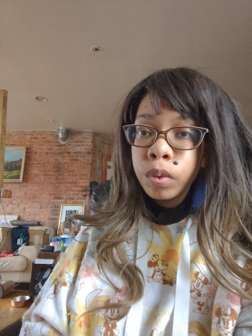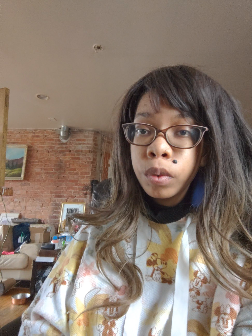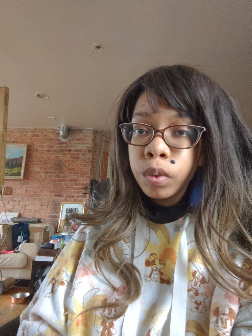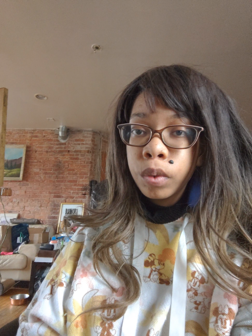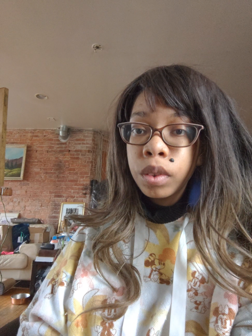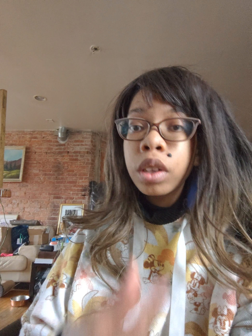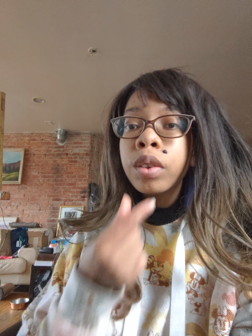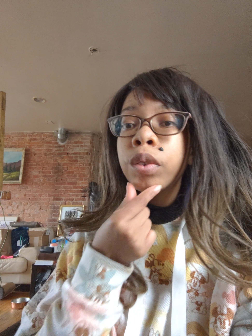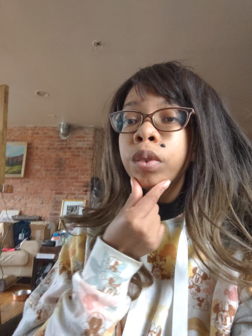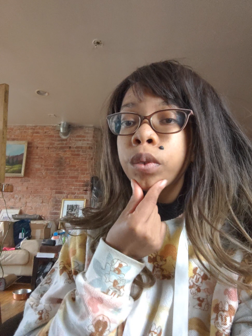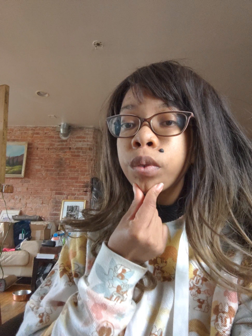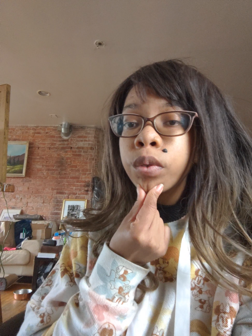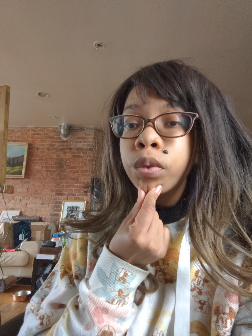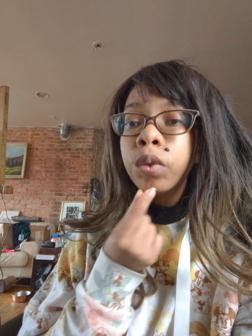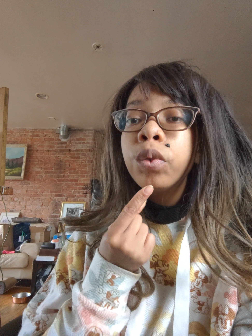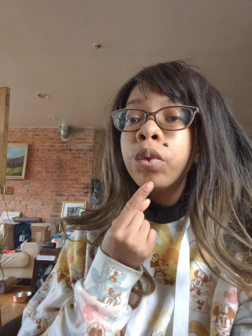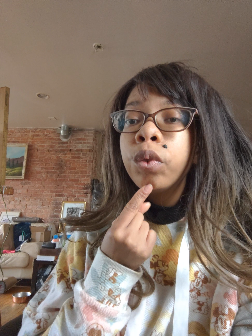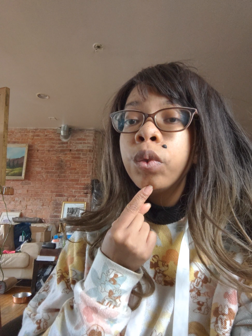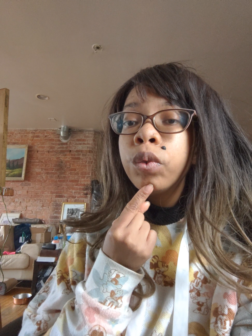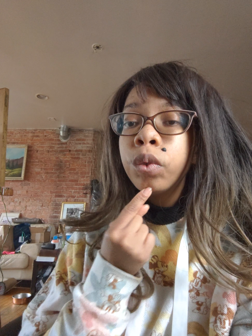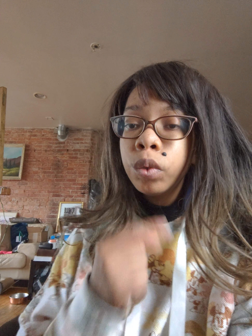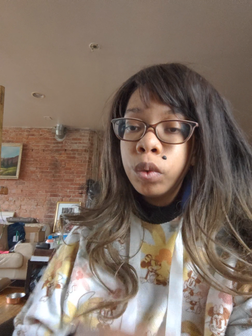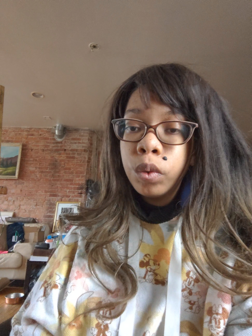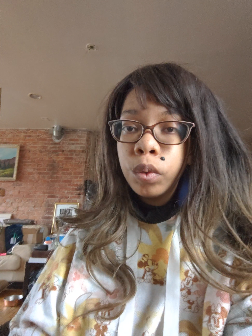chin